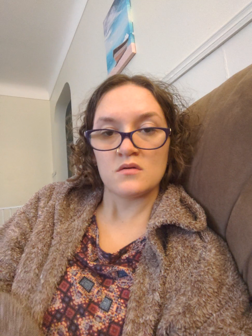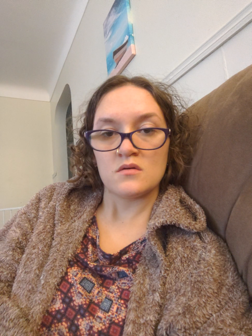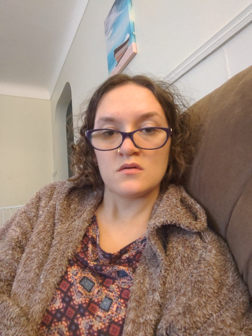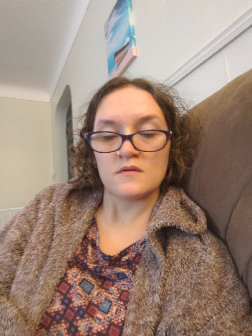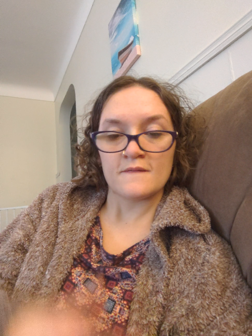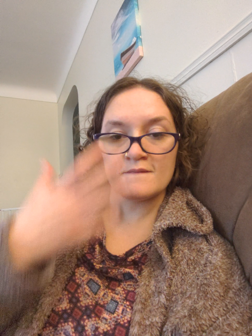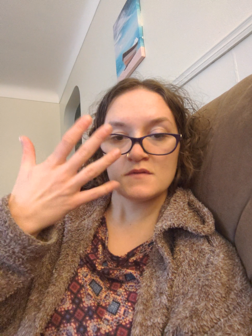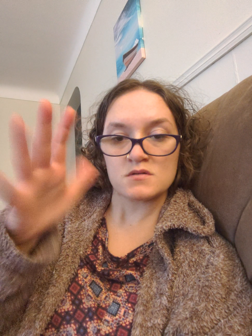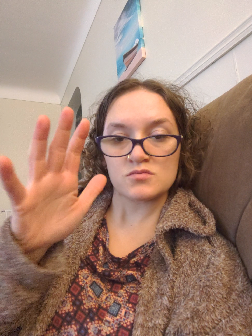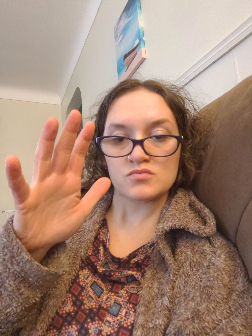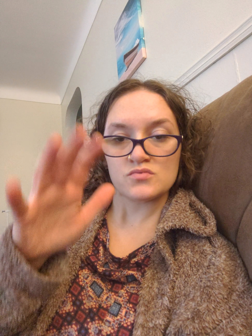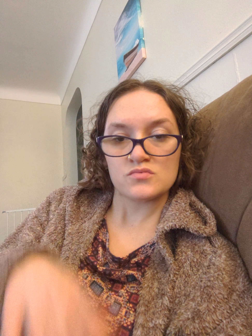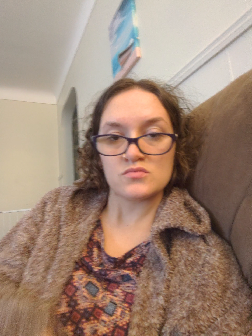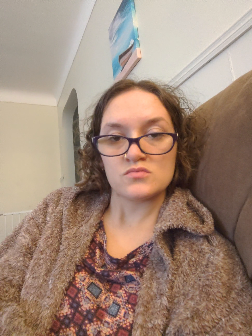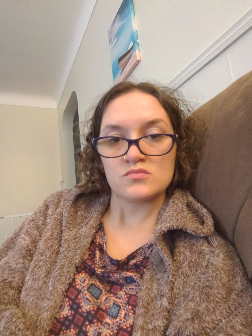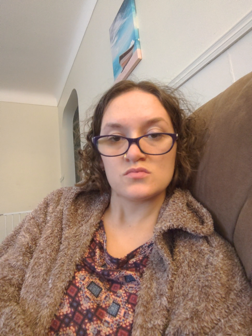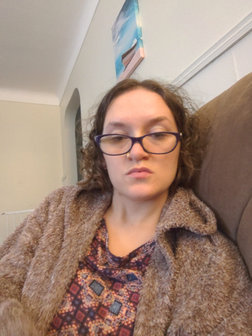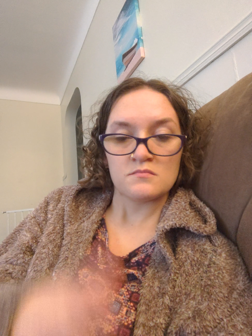finish